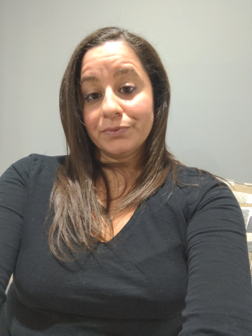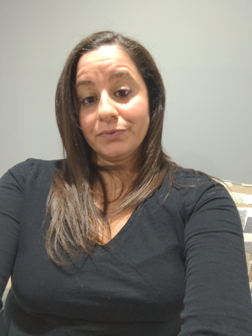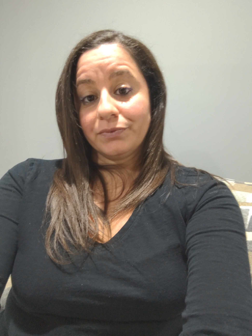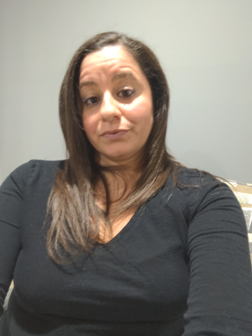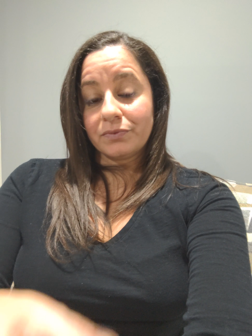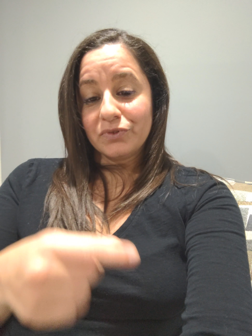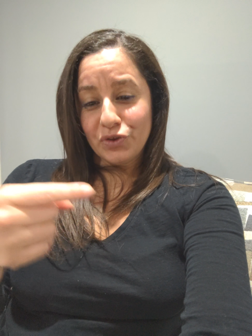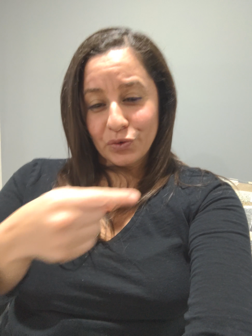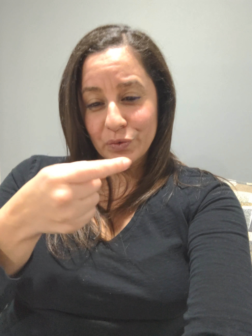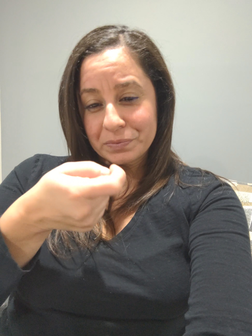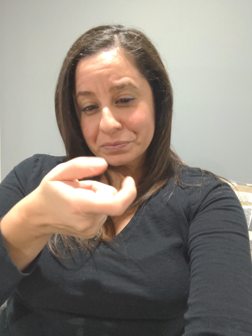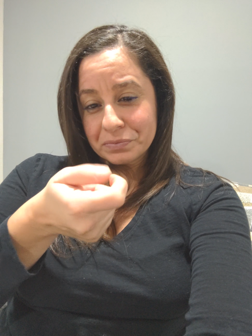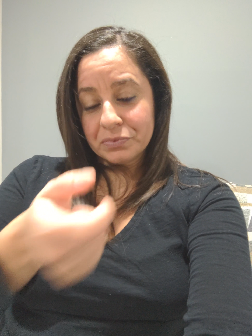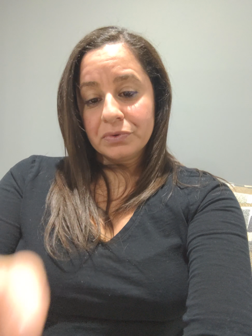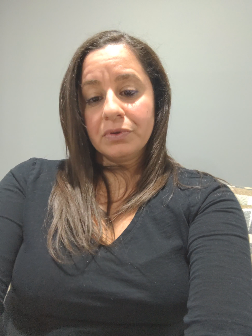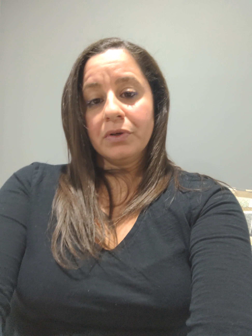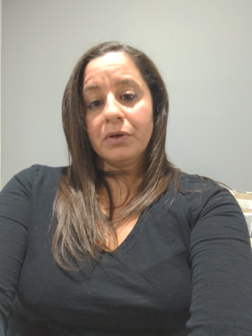owie